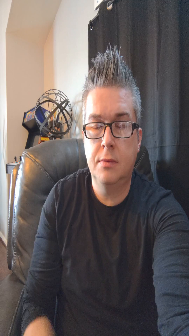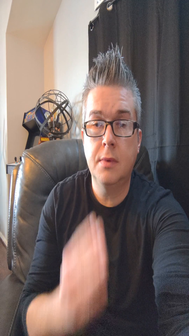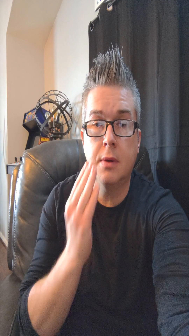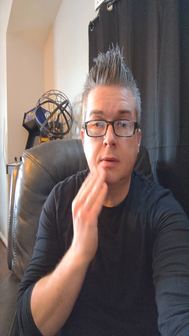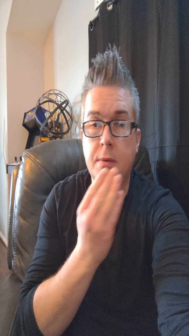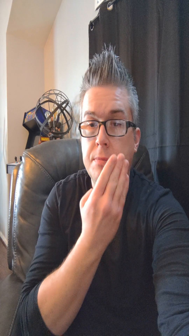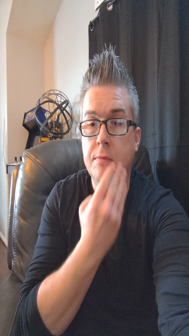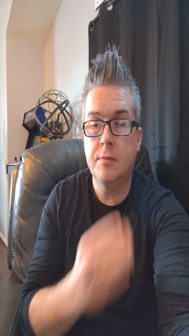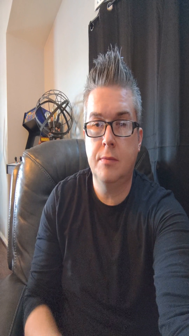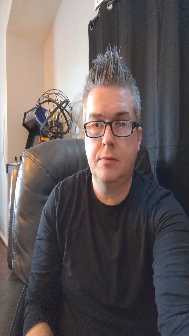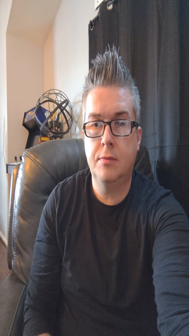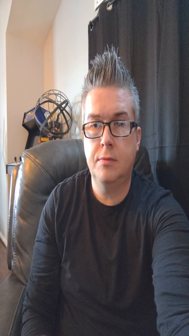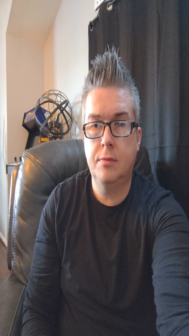napkin